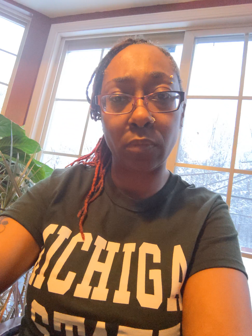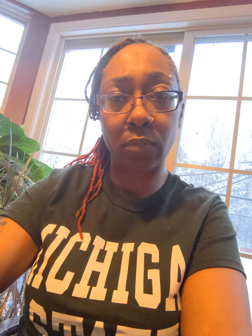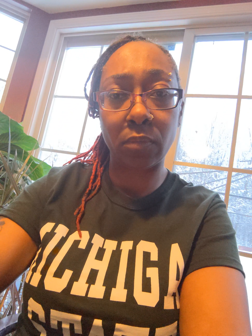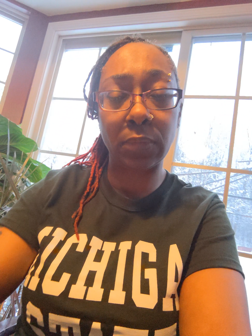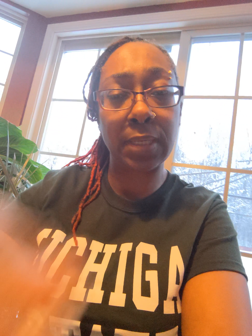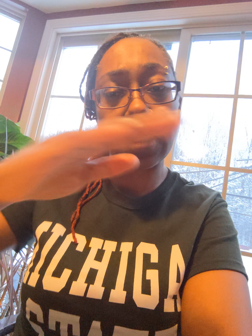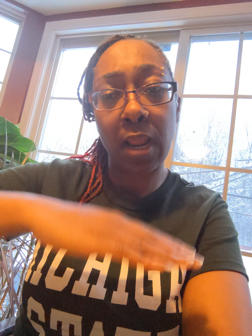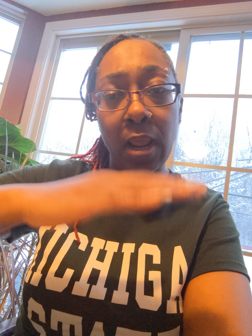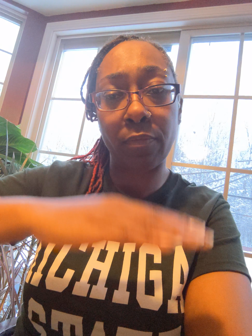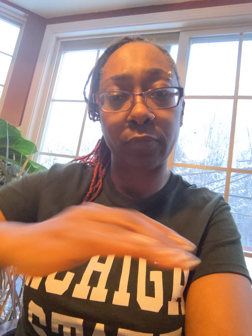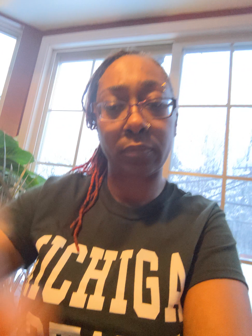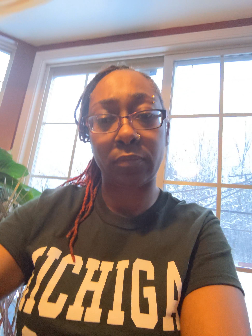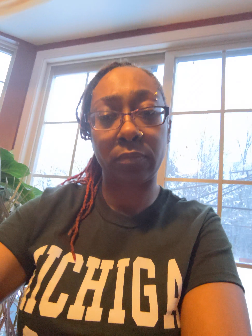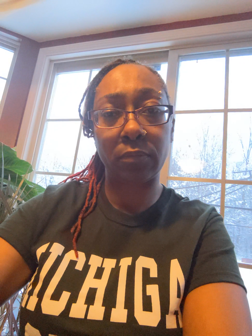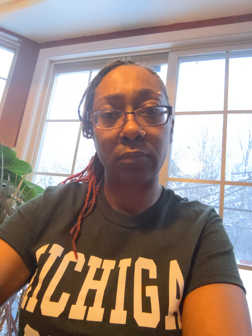table